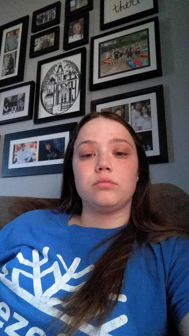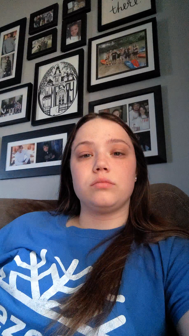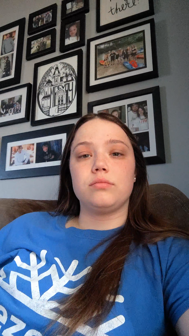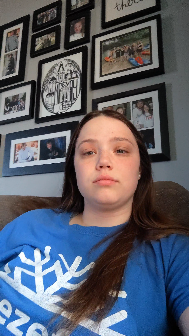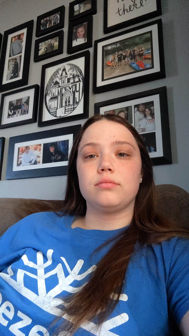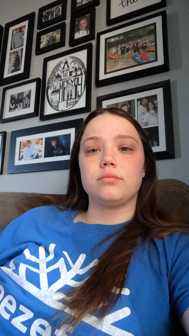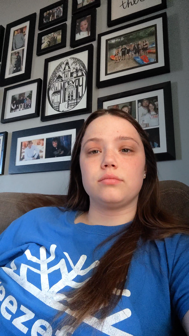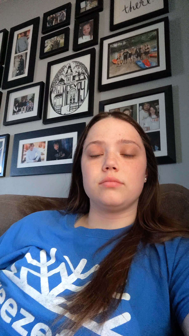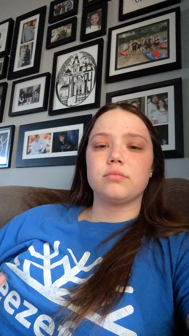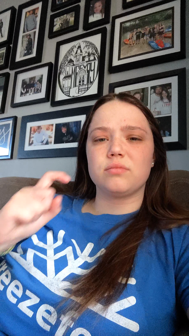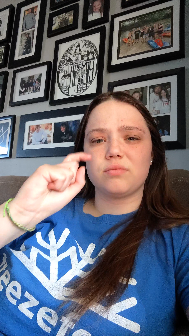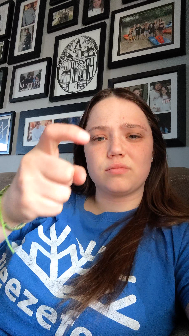present